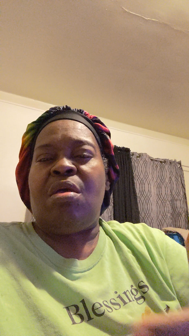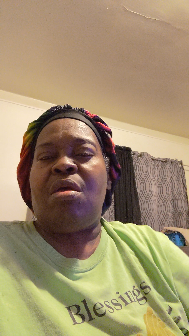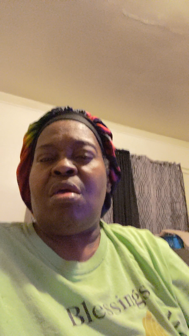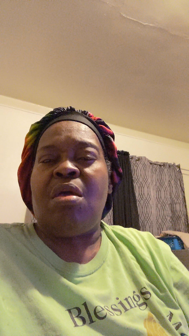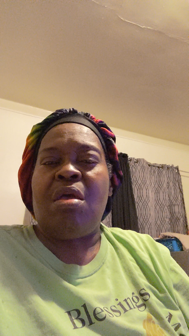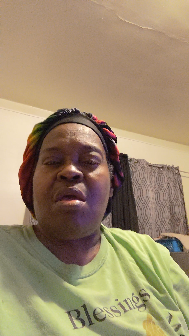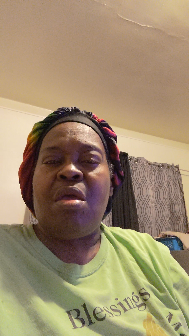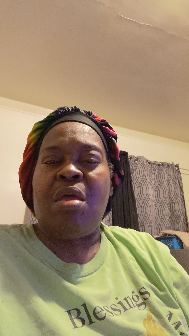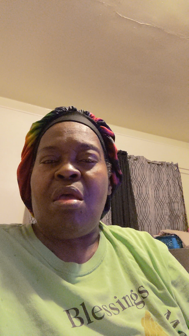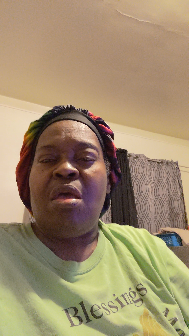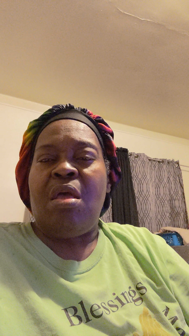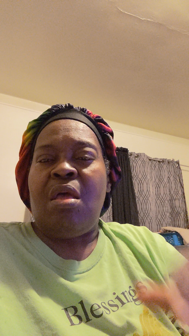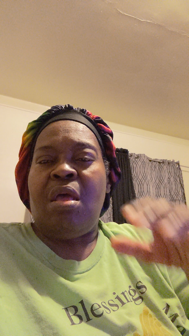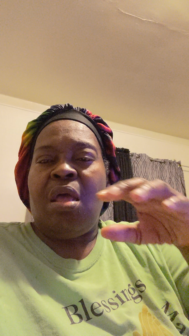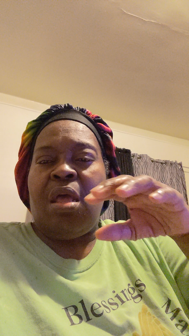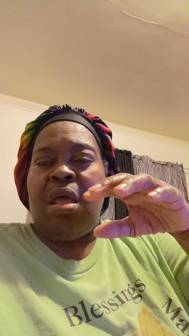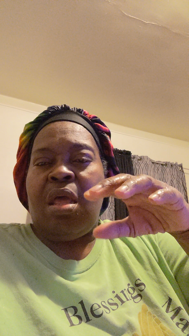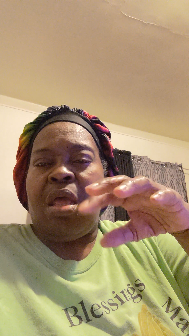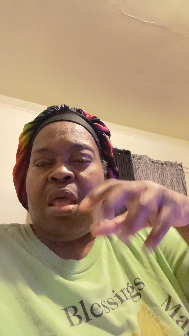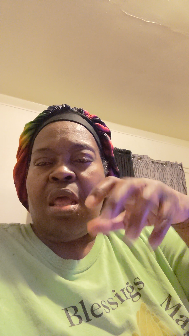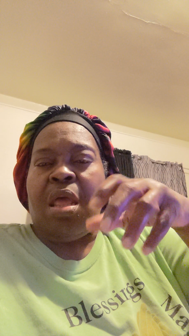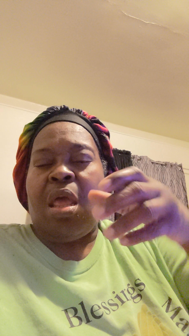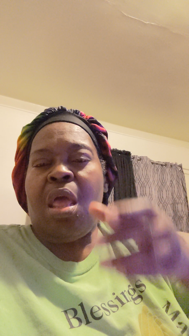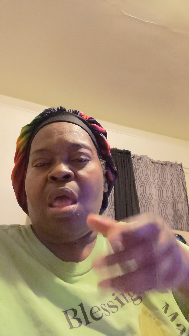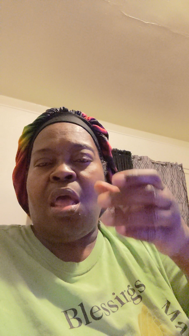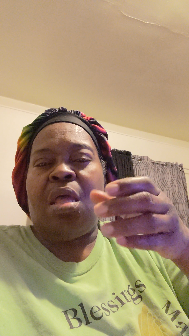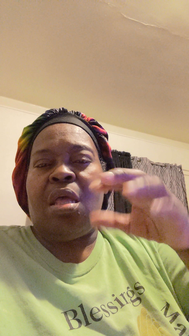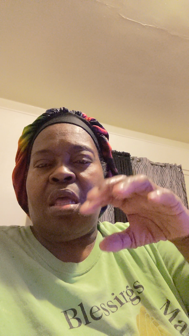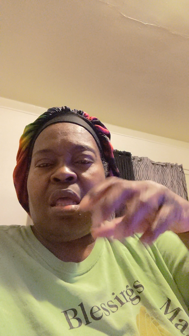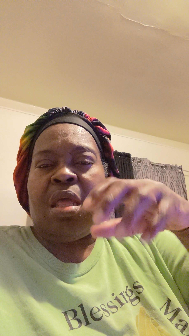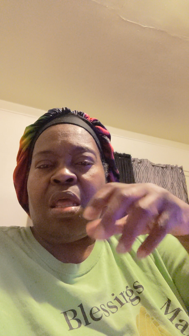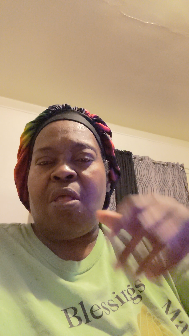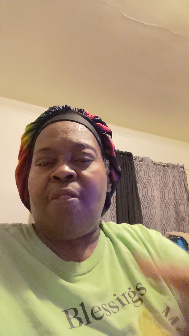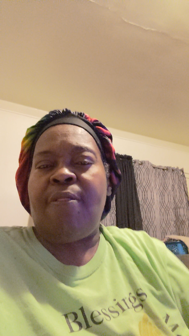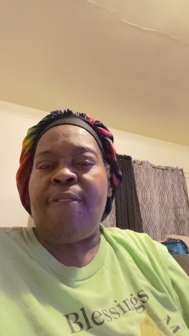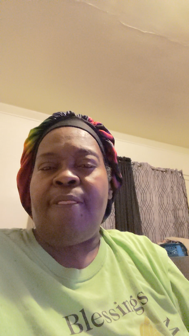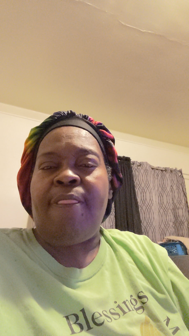jar